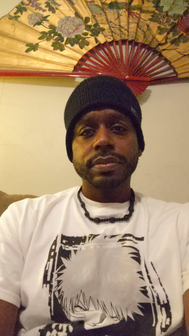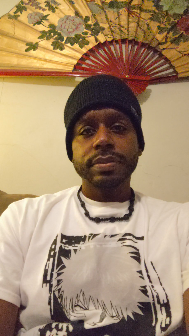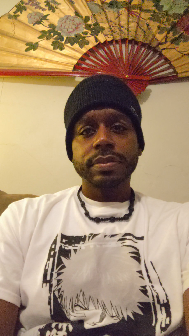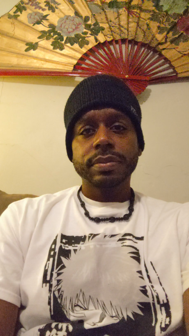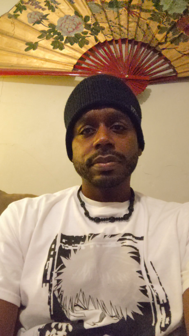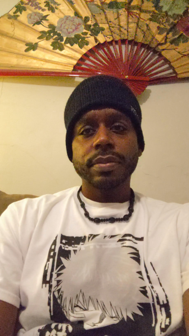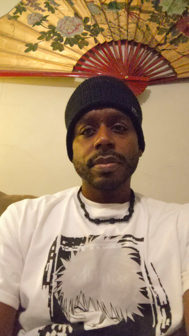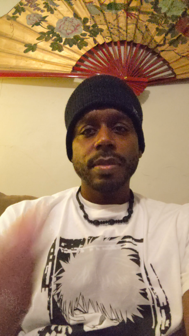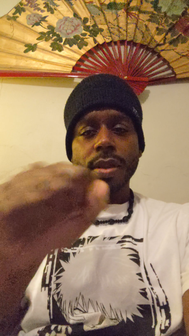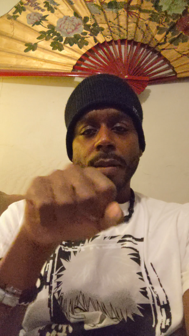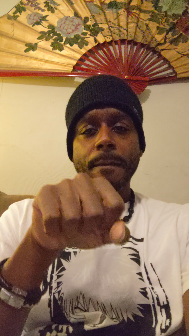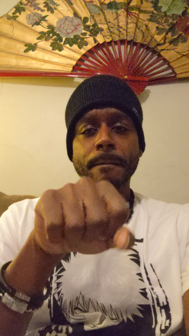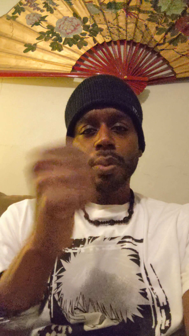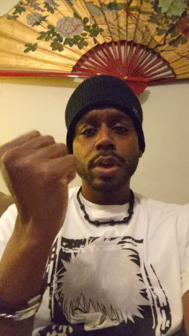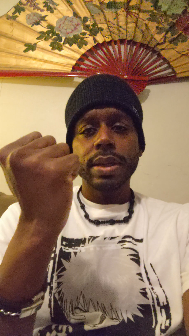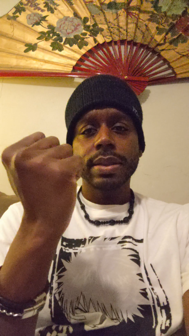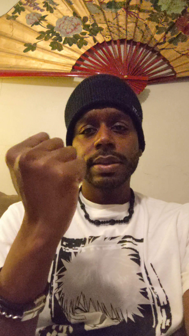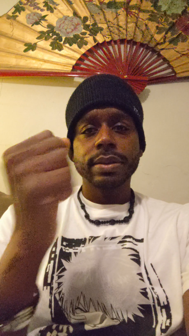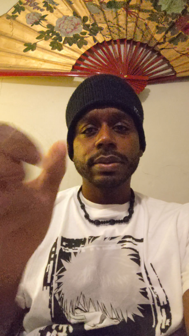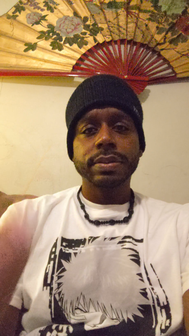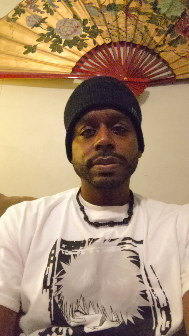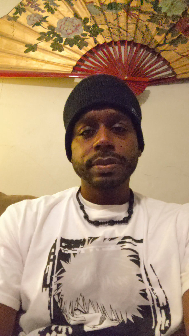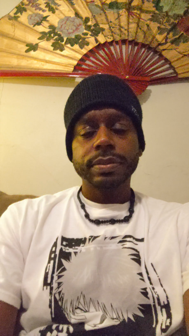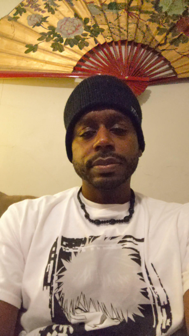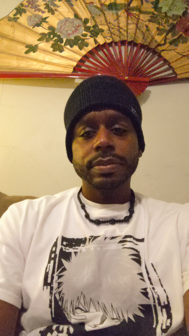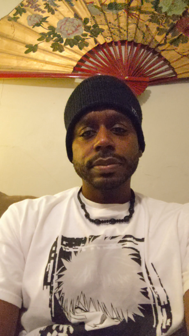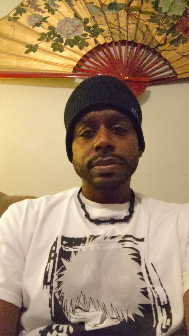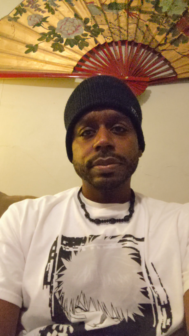break